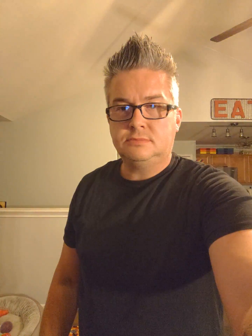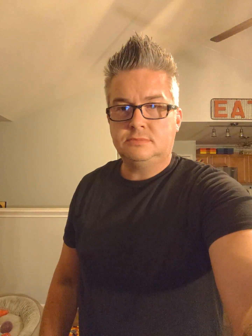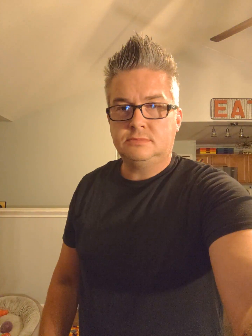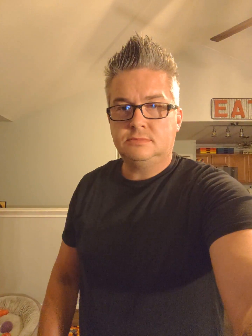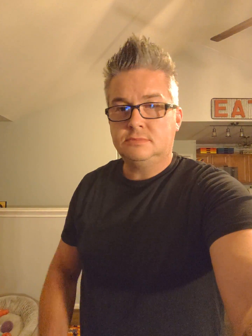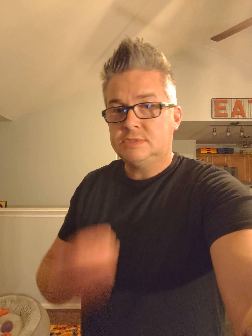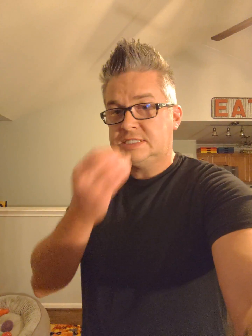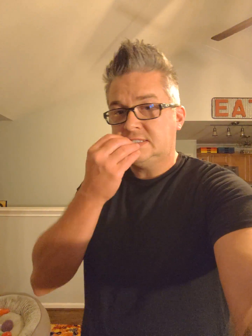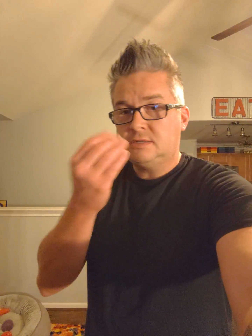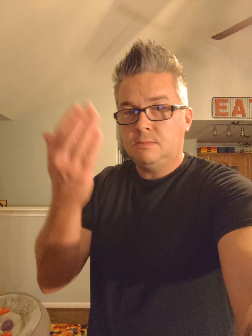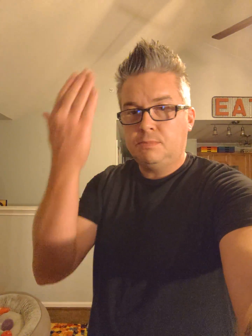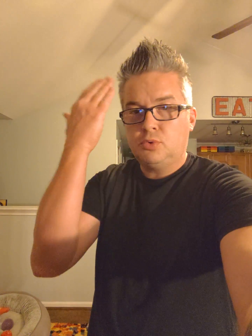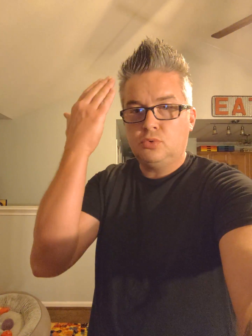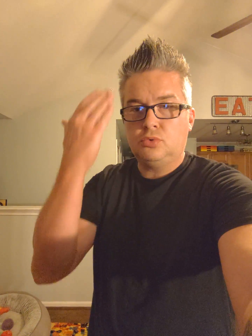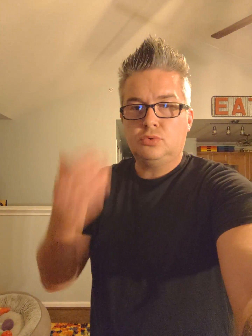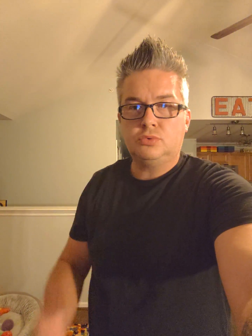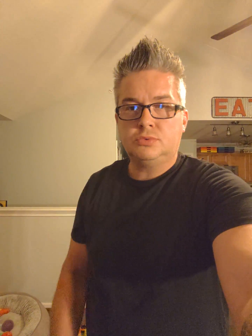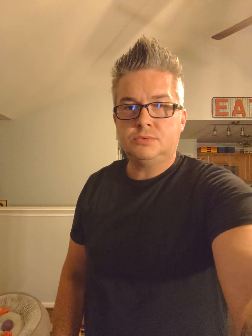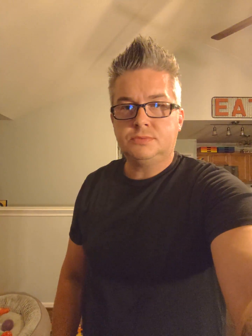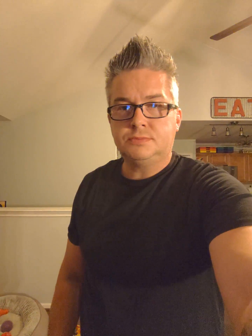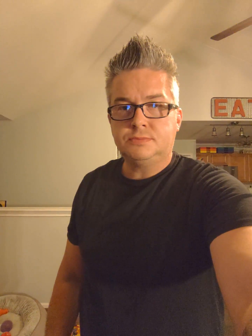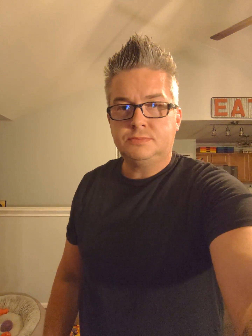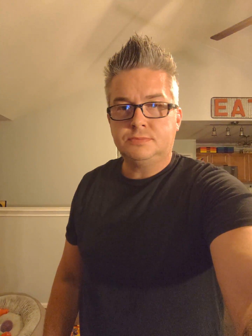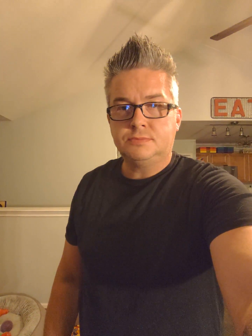breakfast